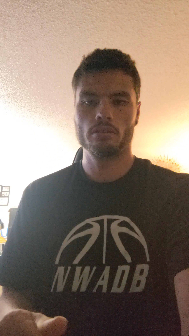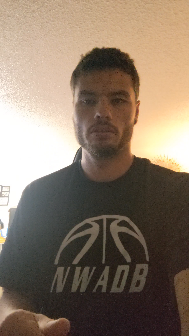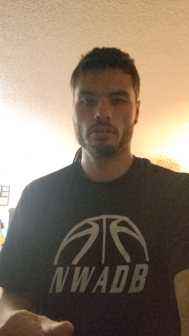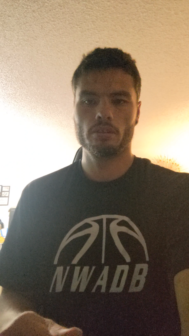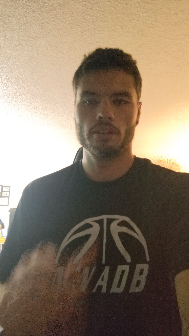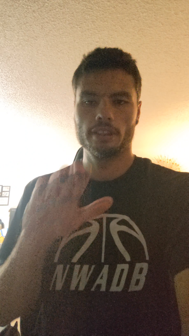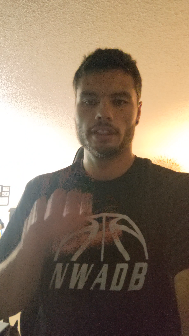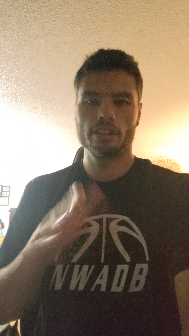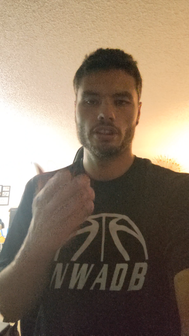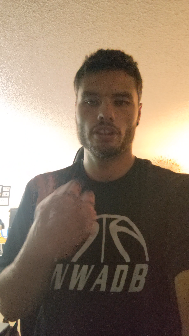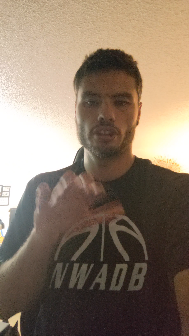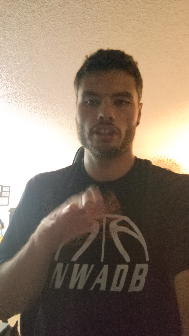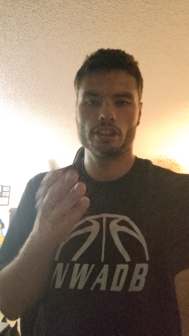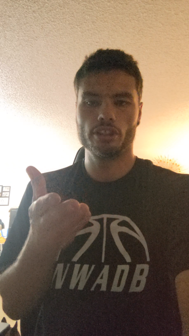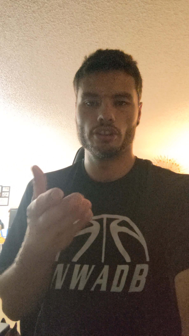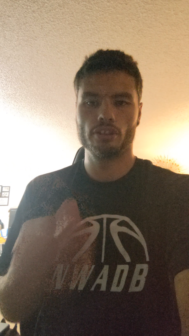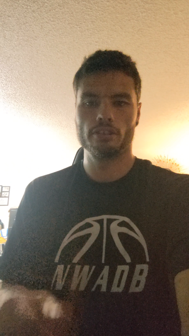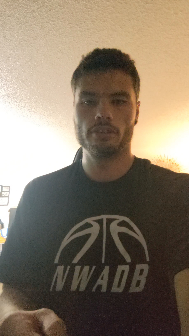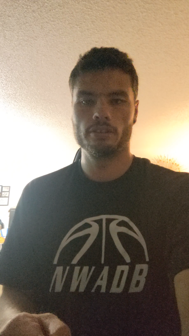kitchen